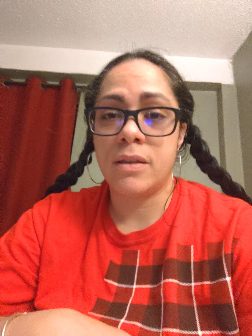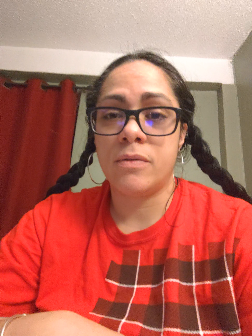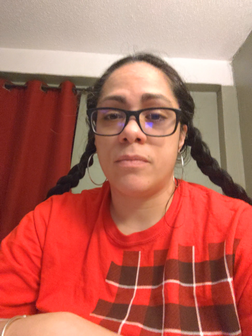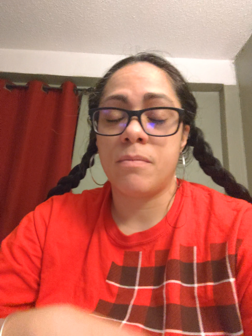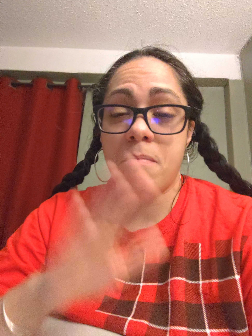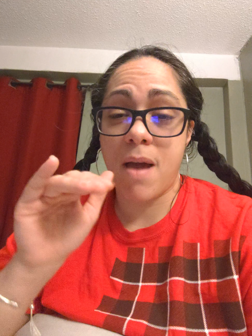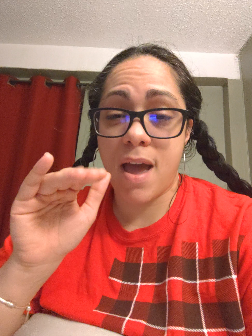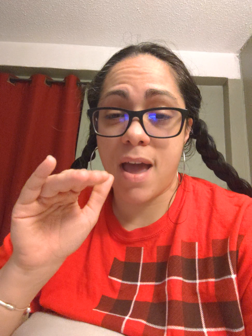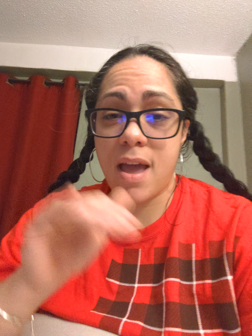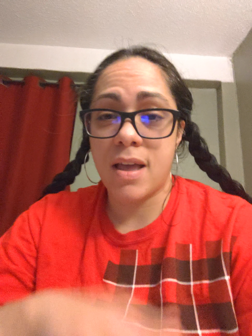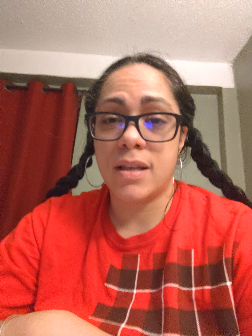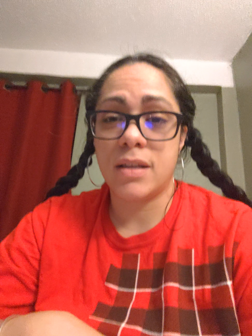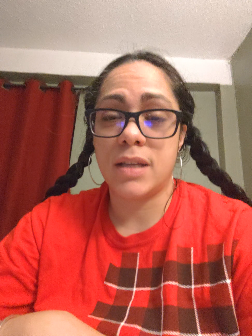bye